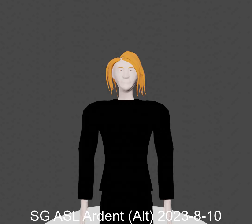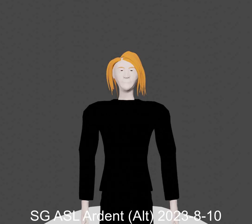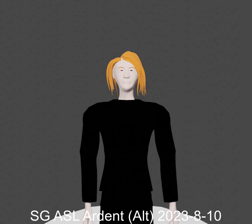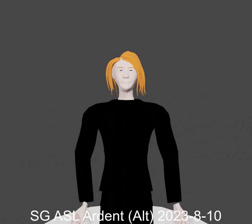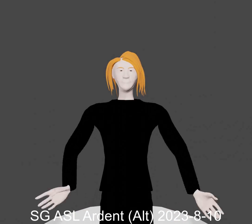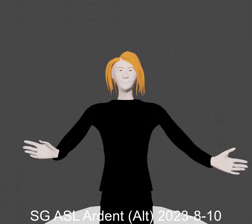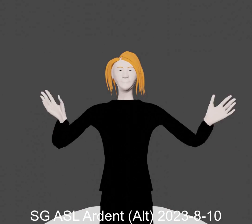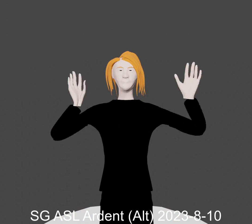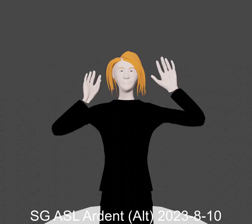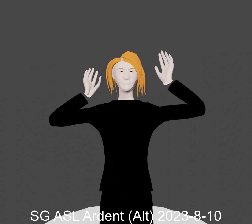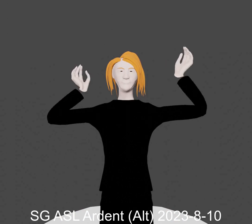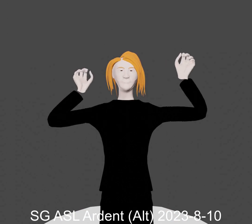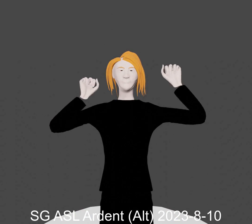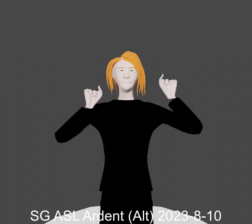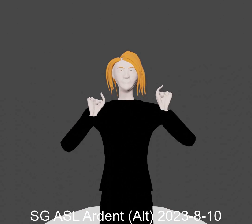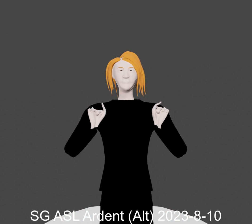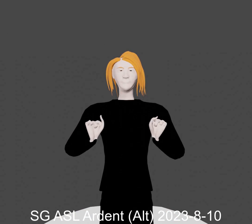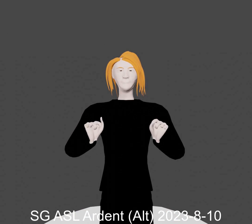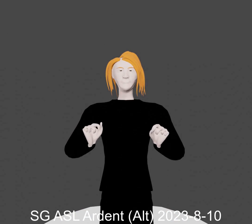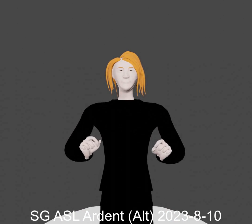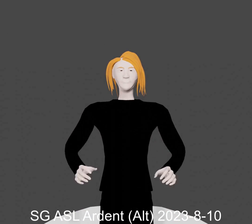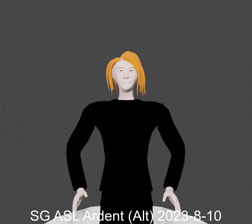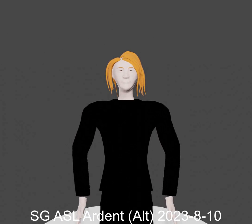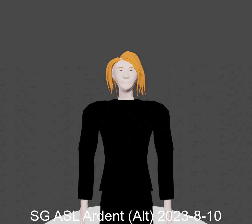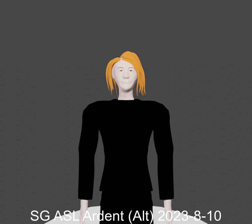Ardent